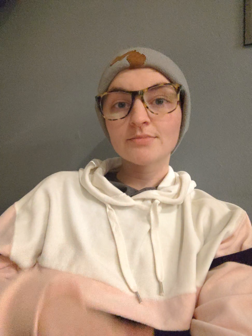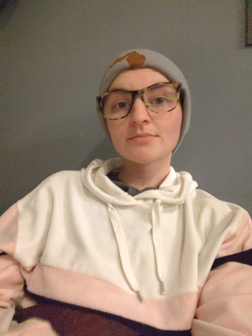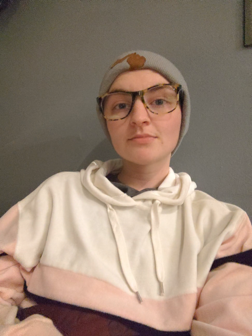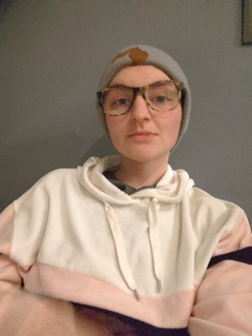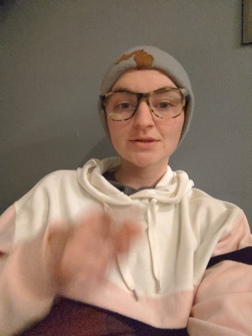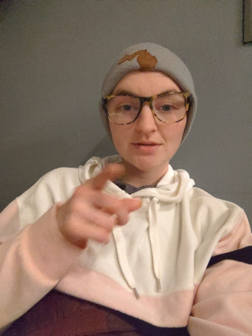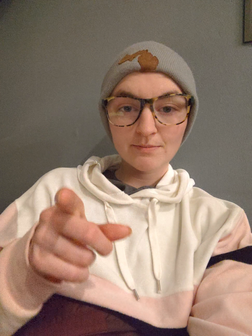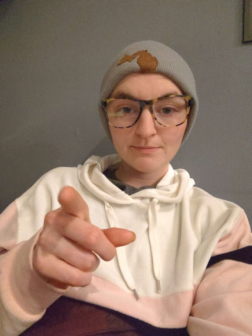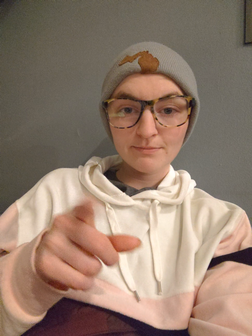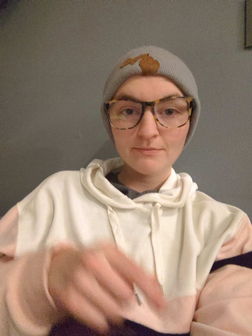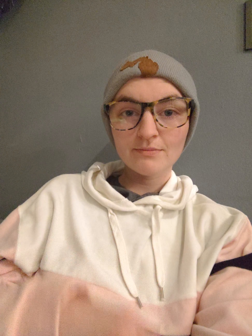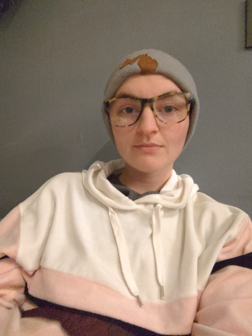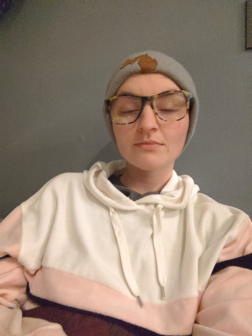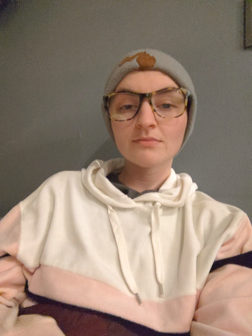he/she/it